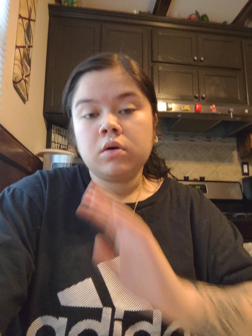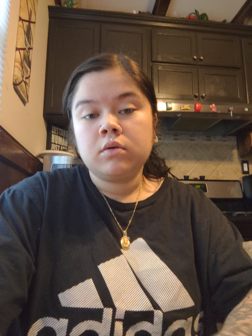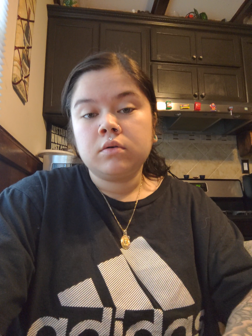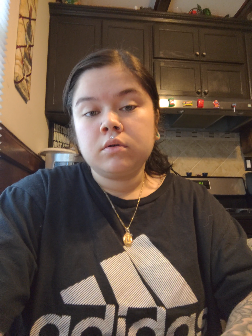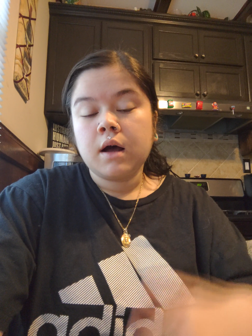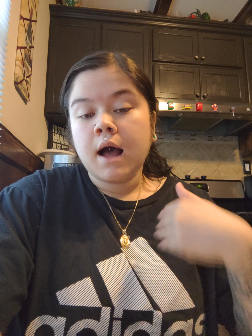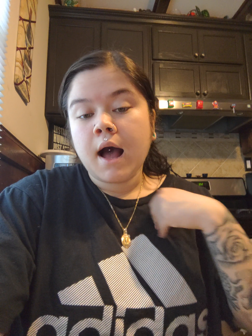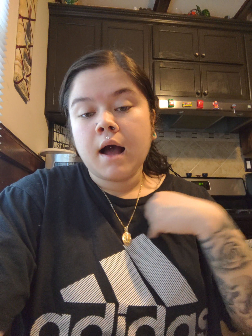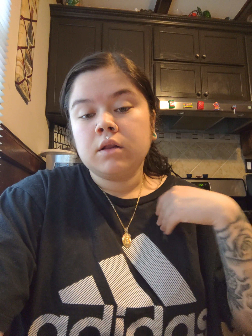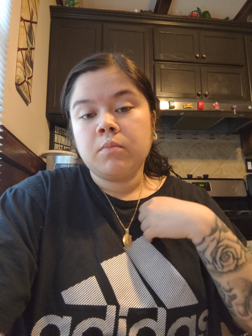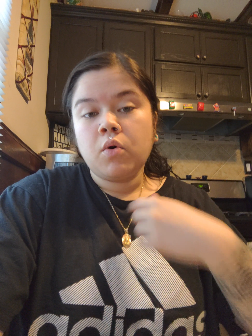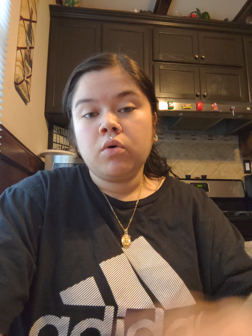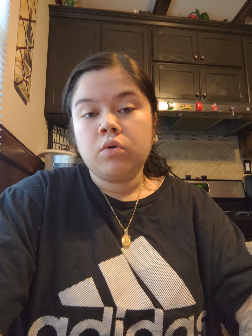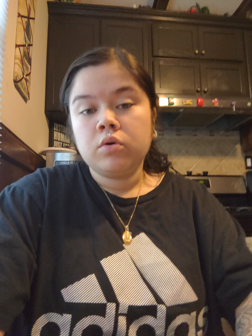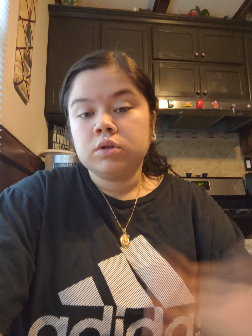animal